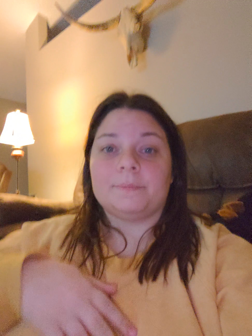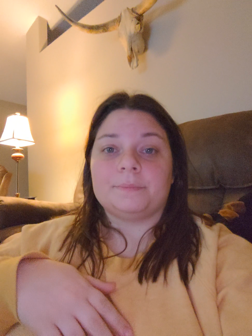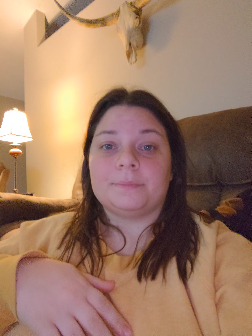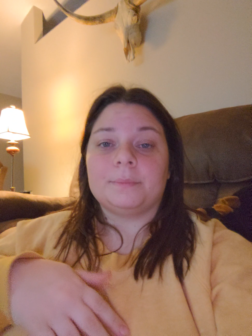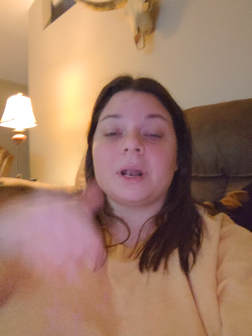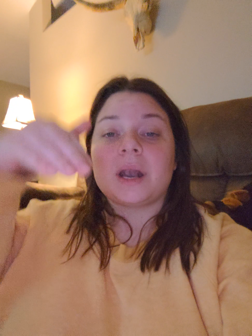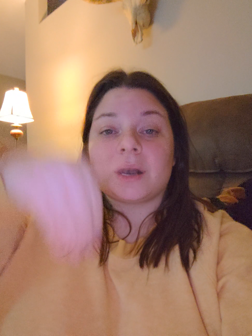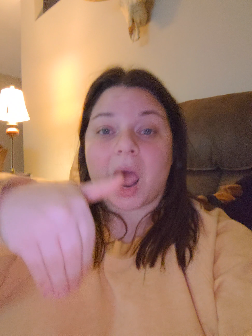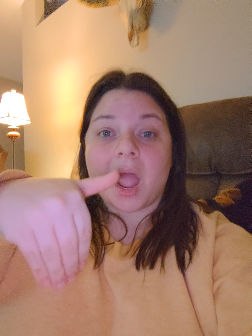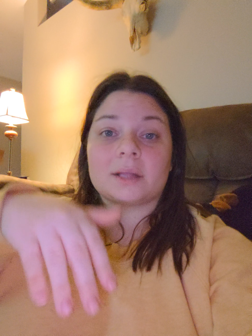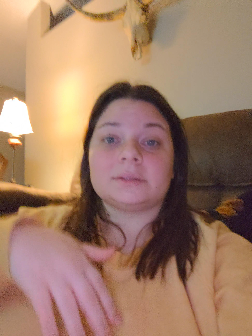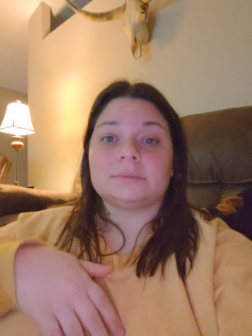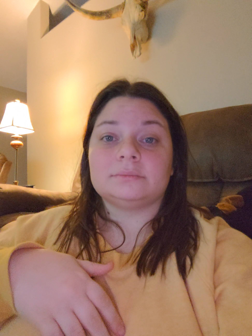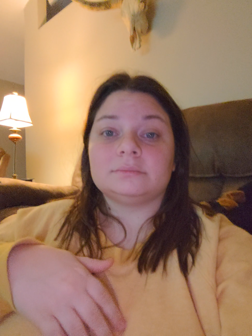night